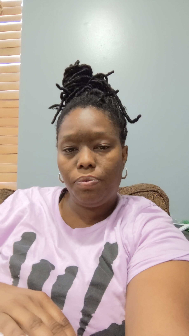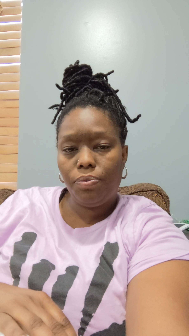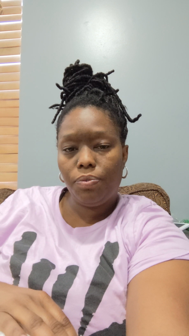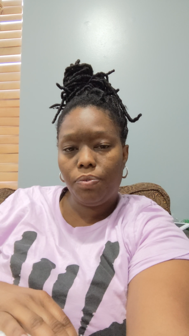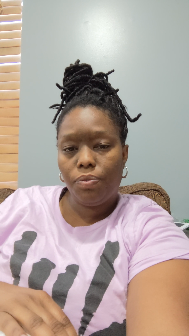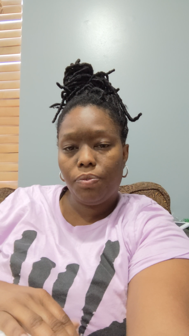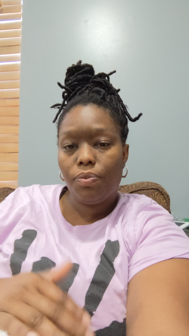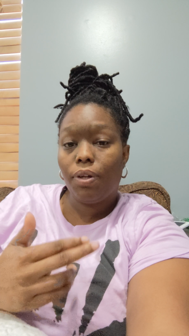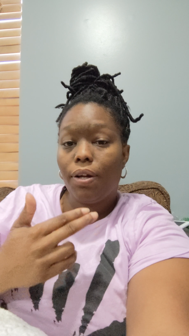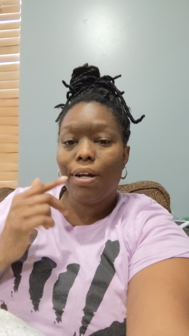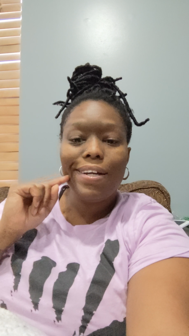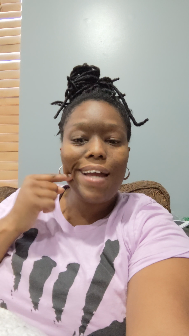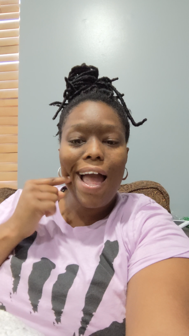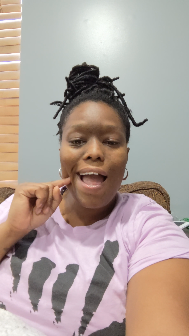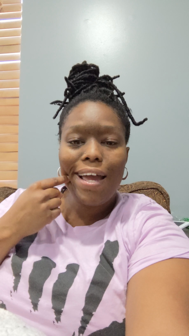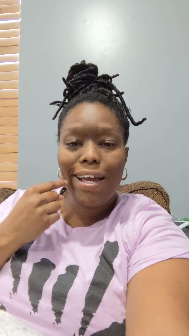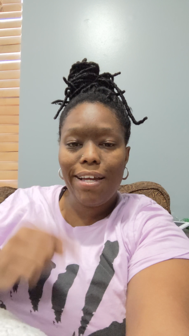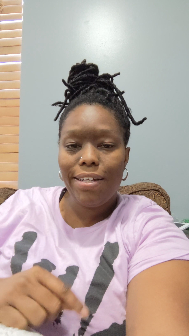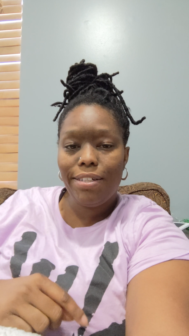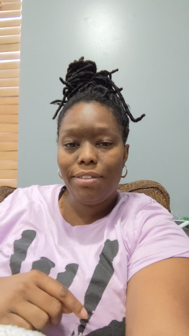candy